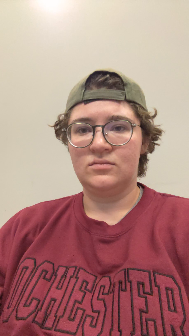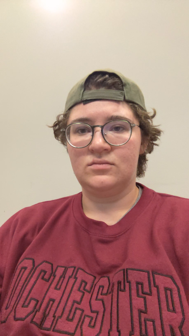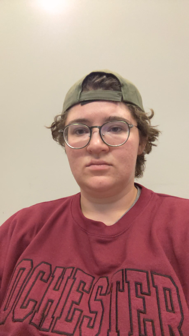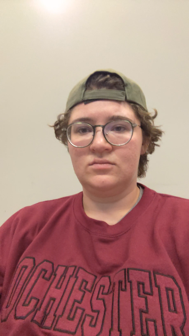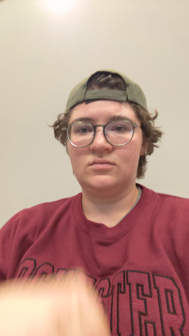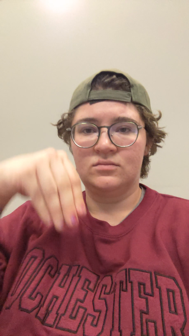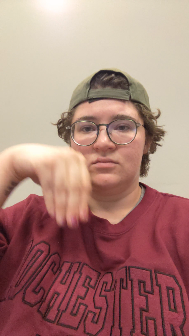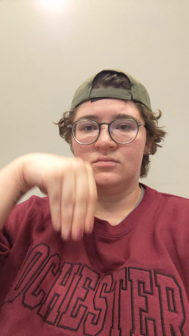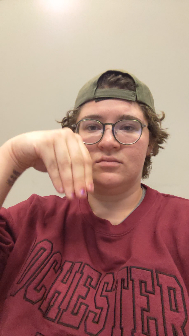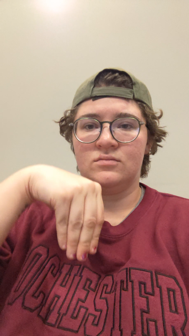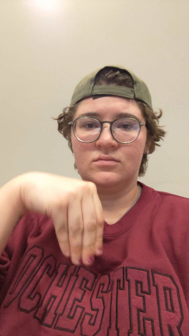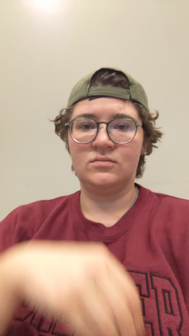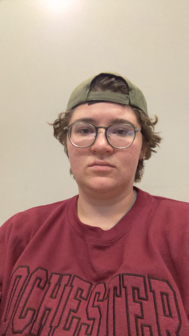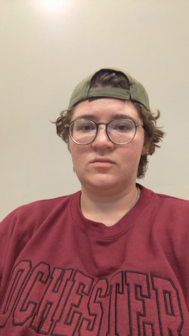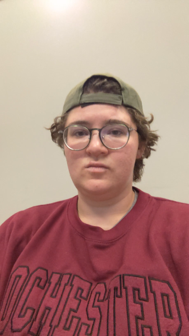inside